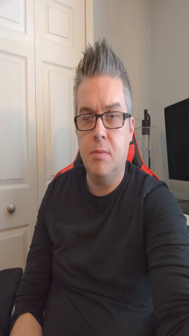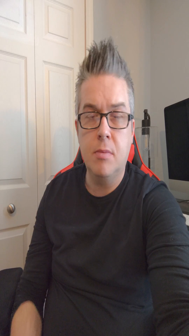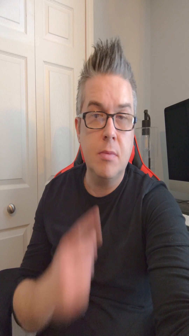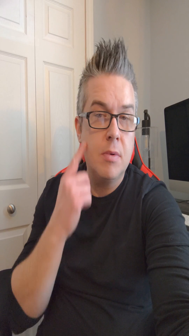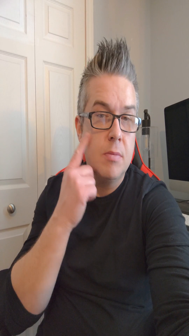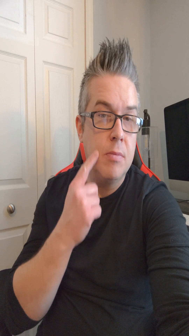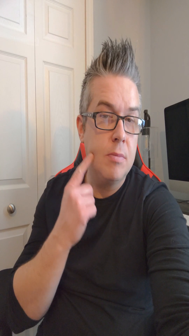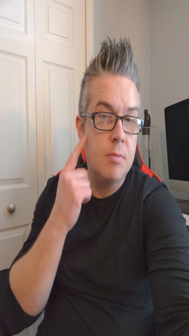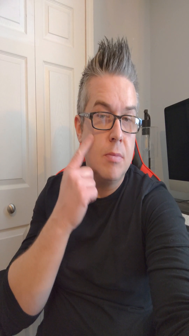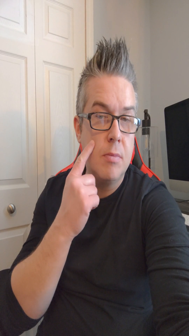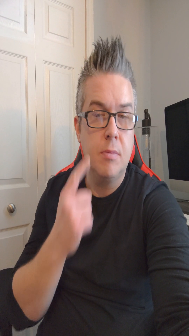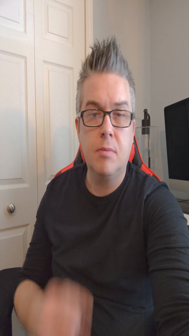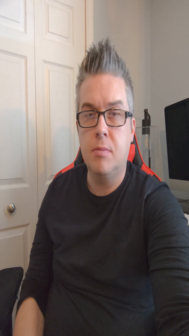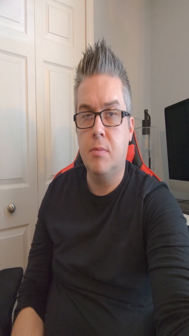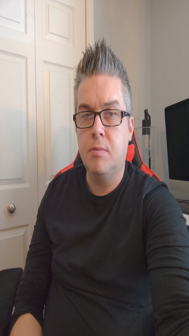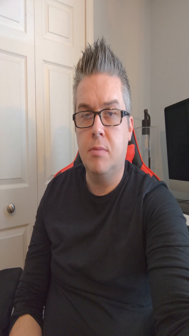cheek